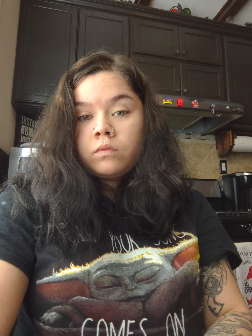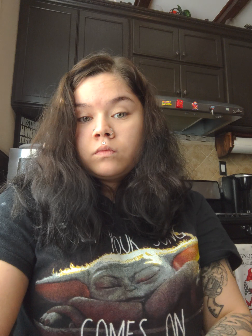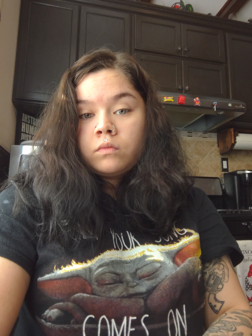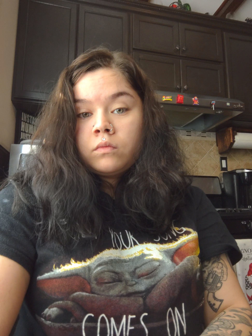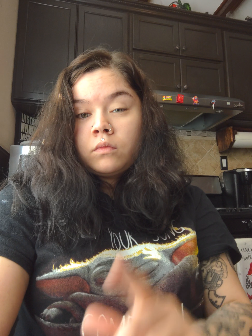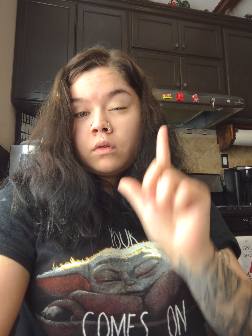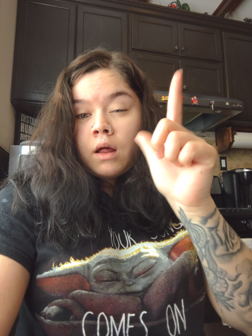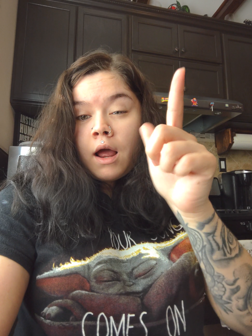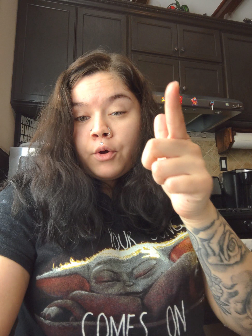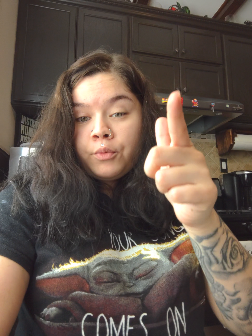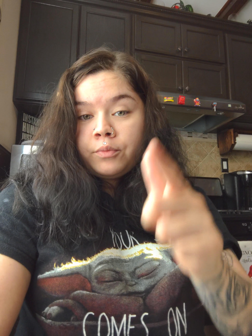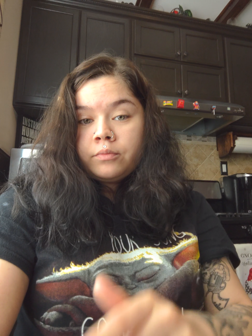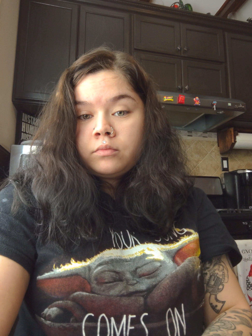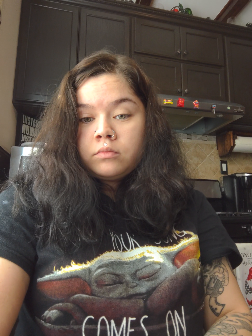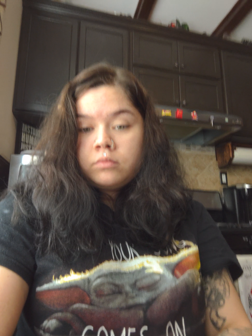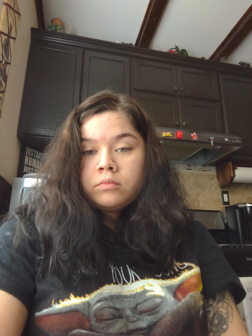later